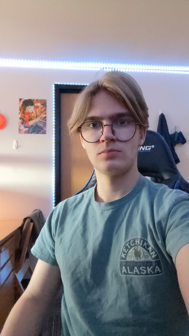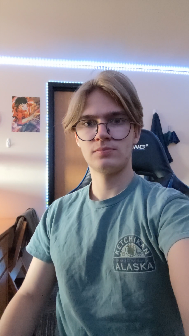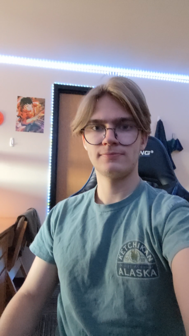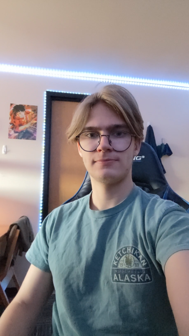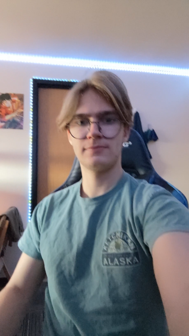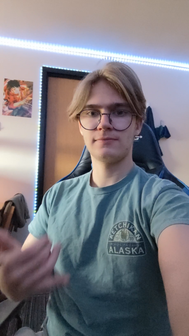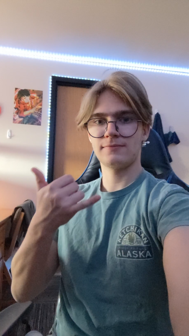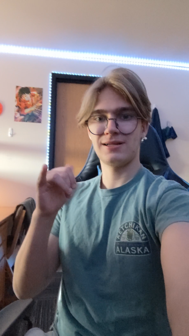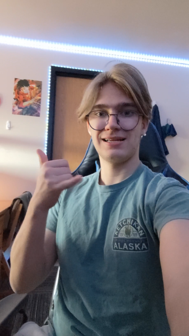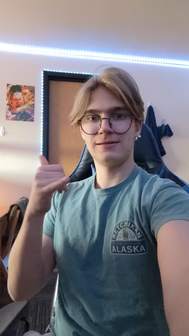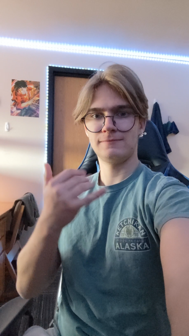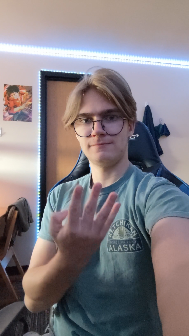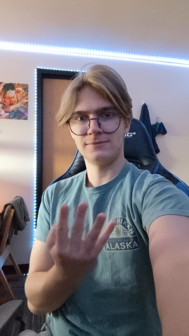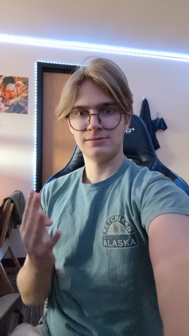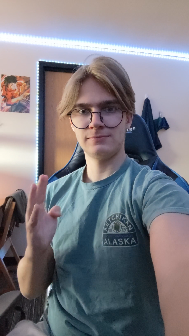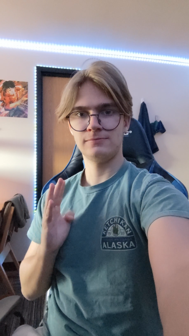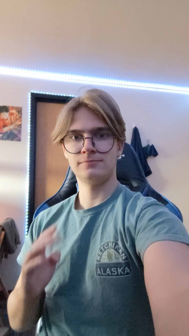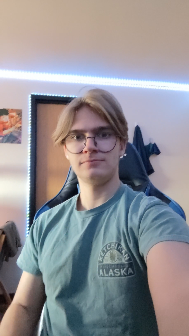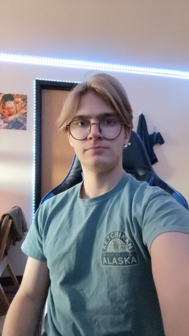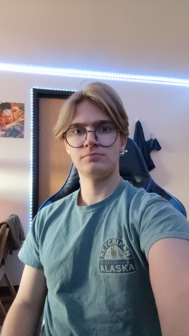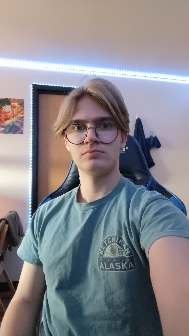playpen